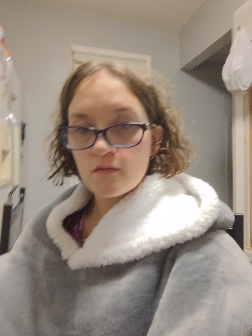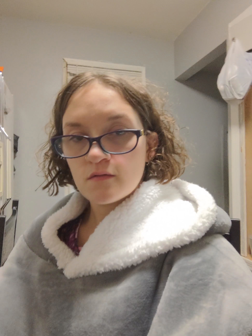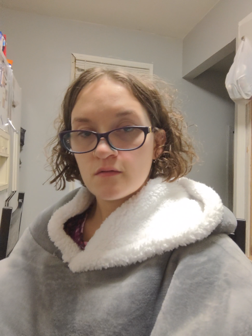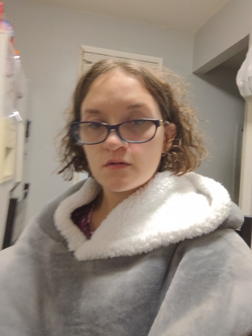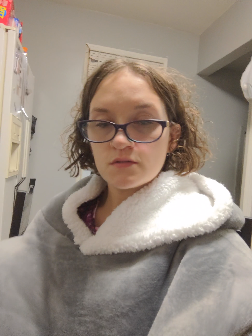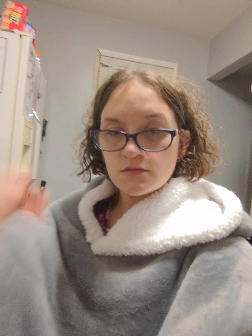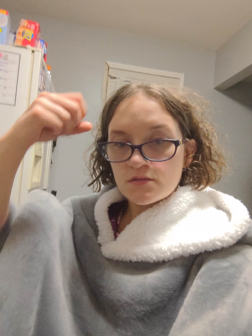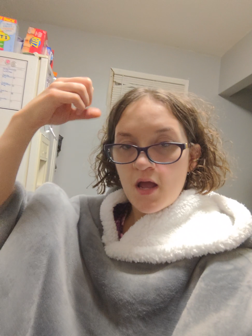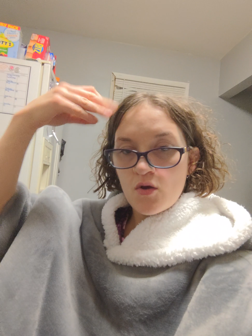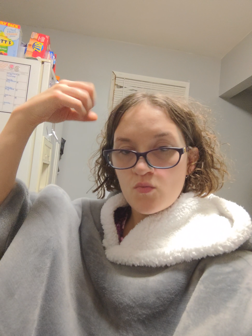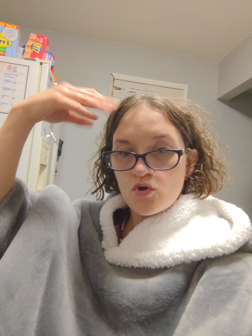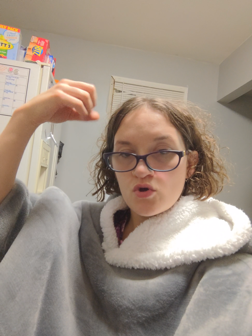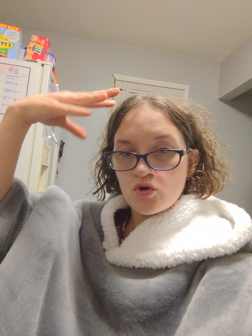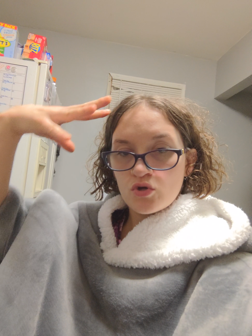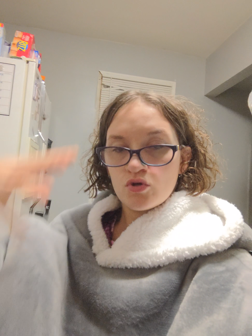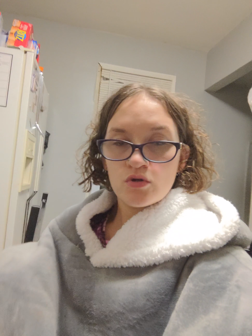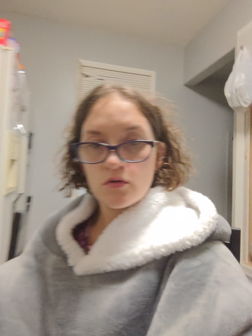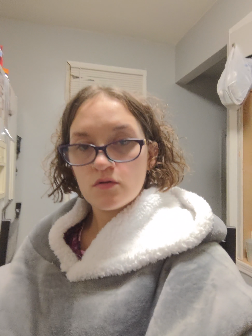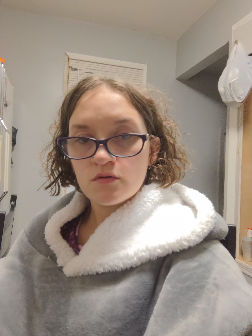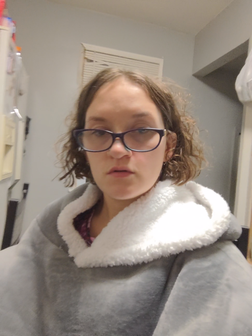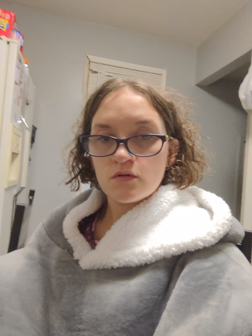shower